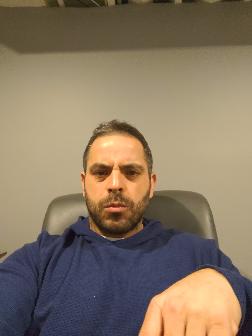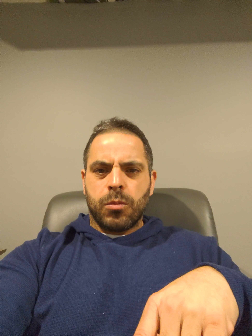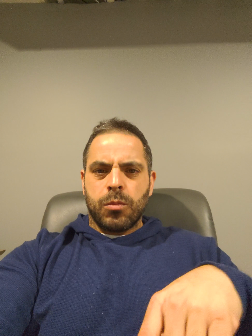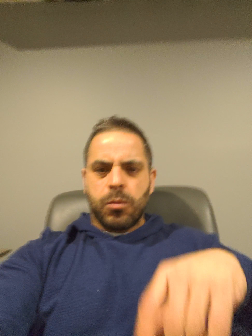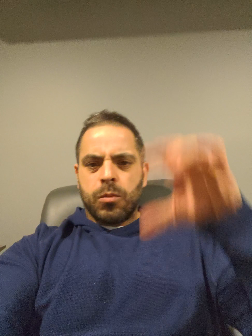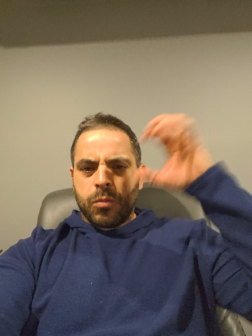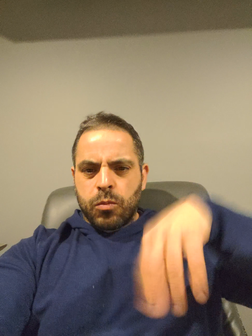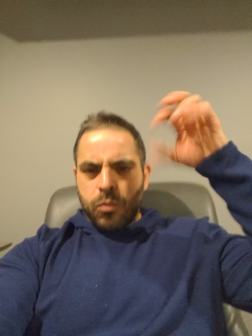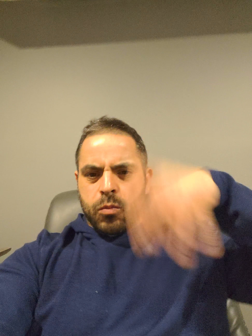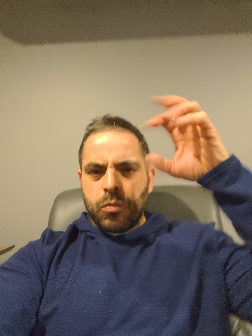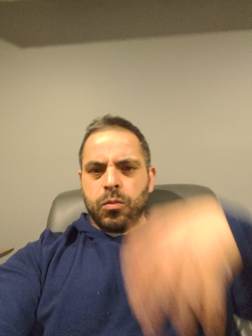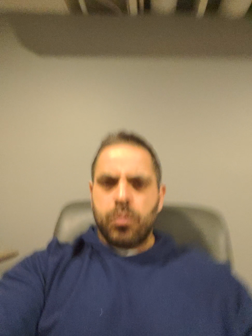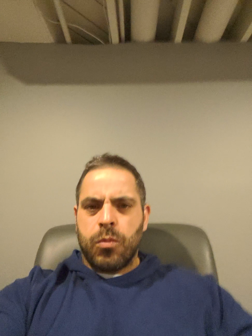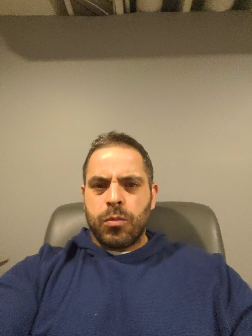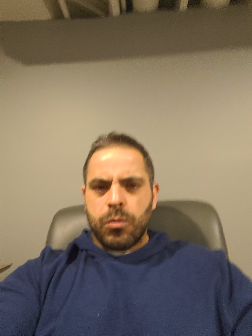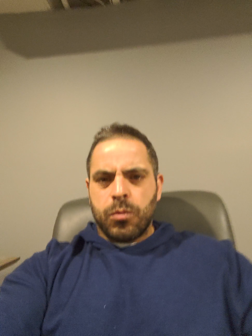rain